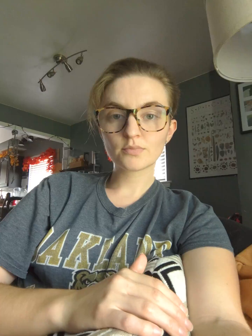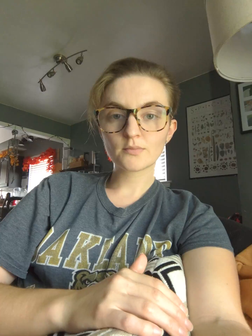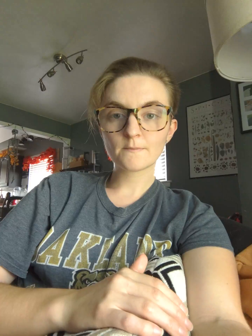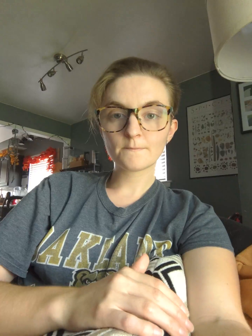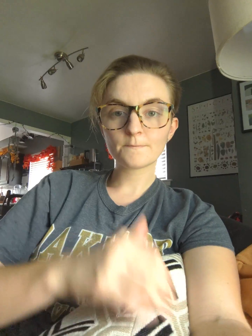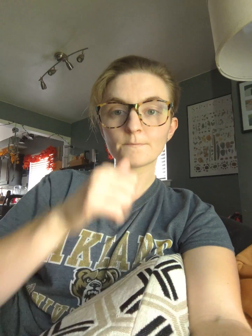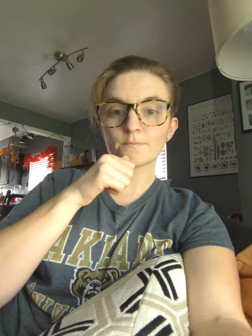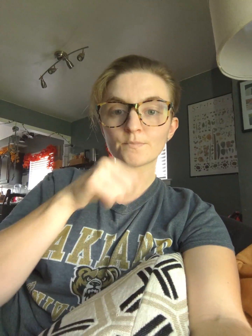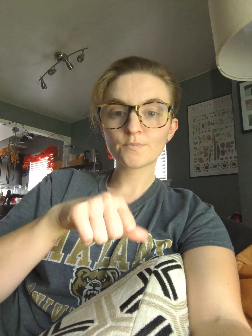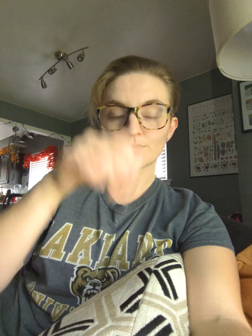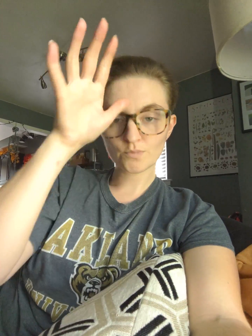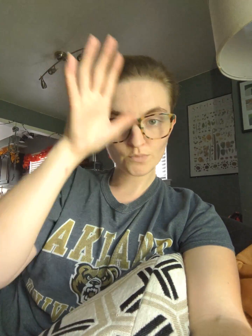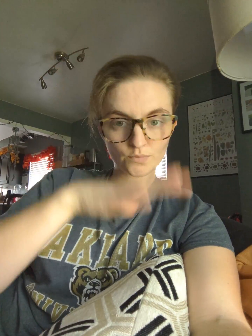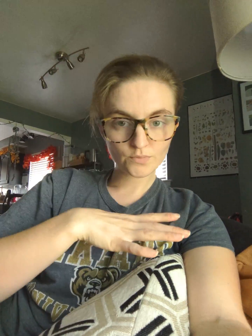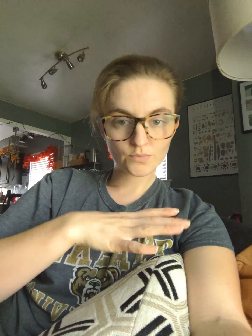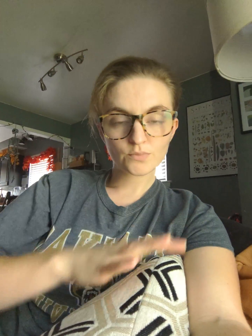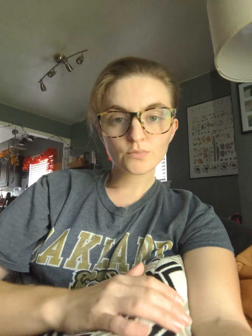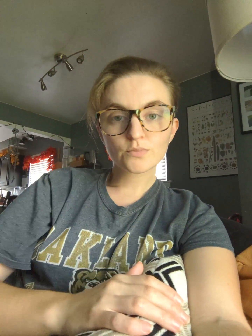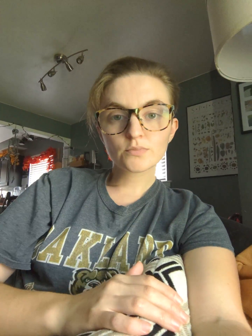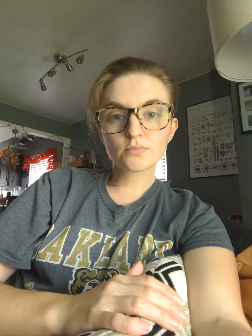mailman